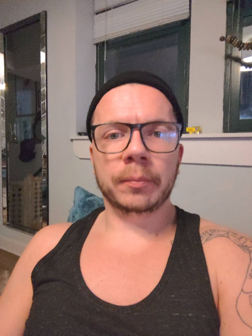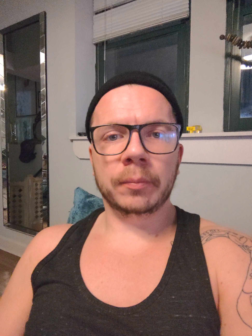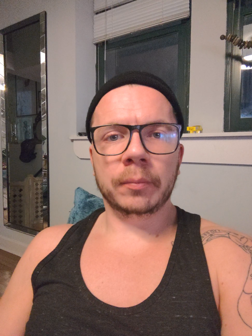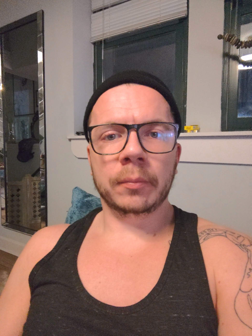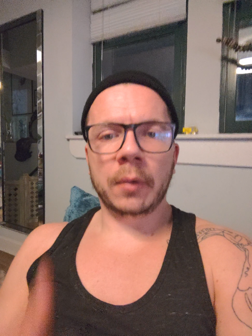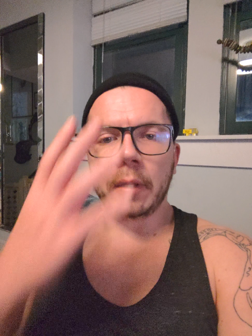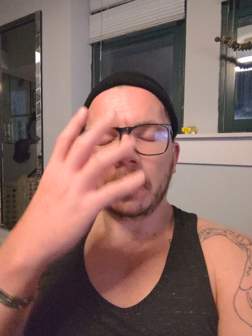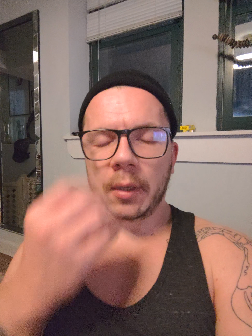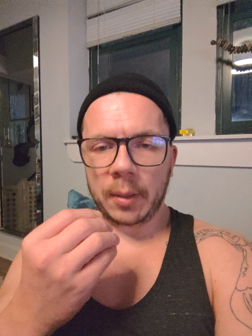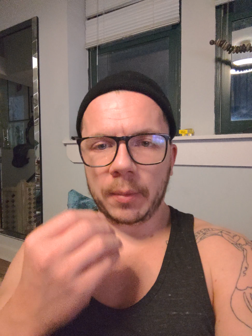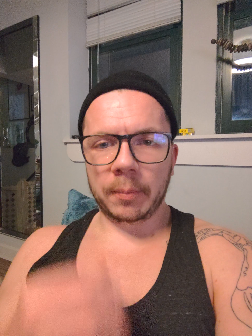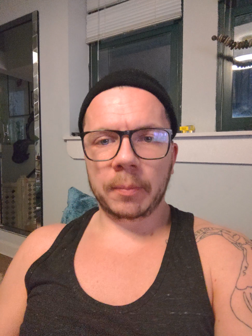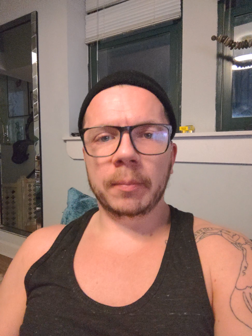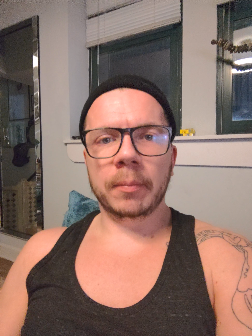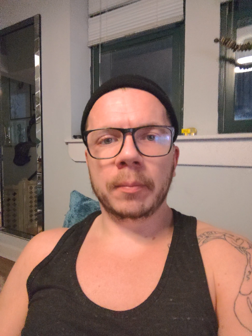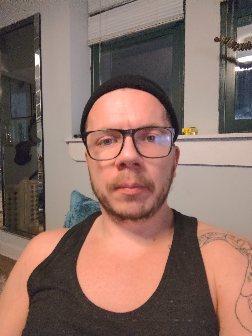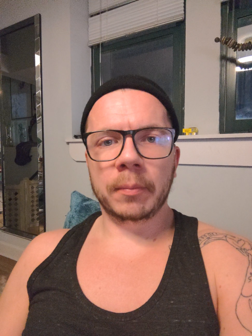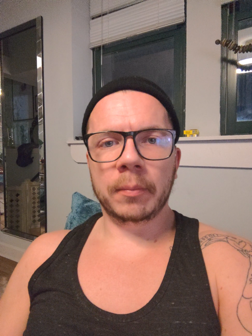sleep